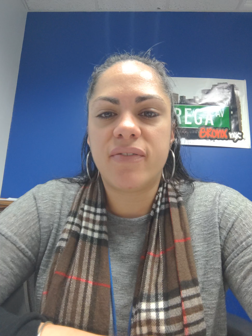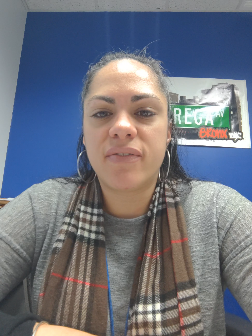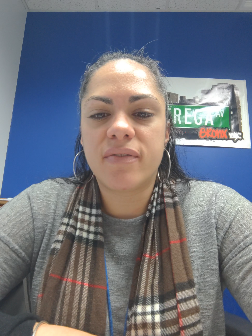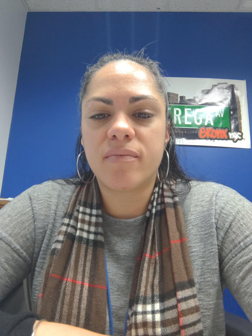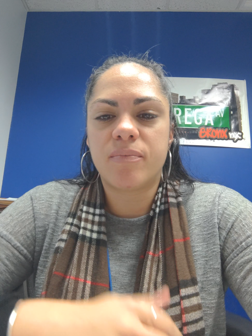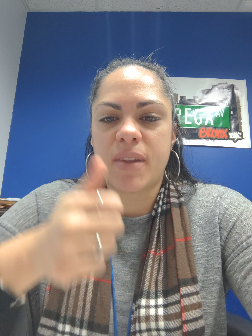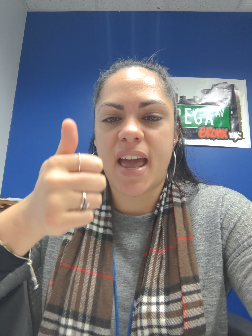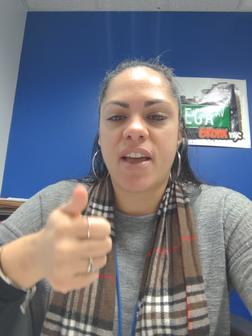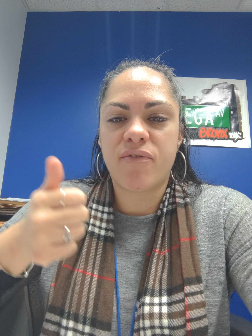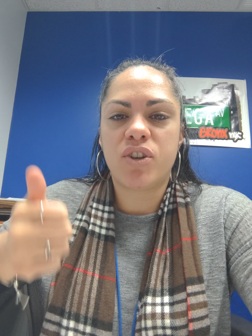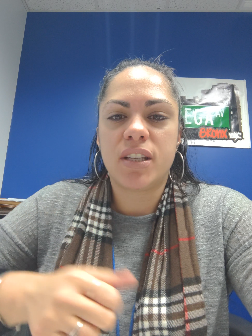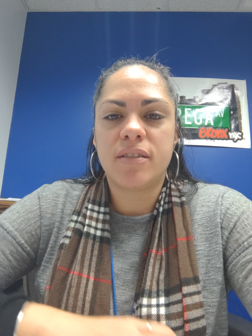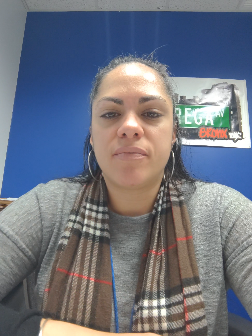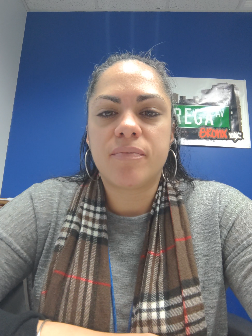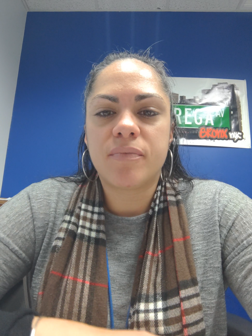every